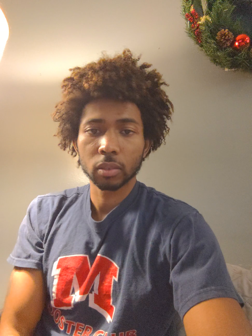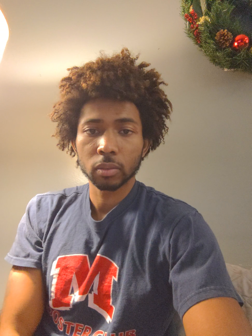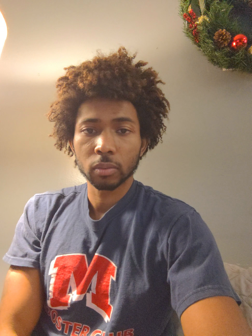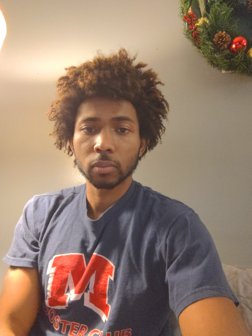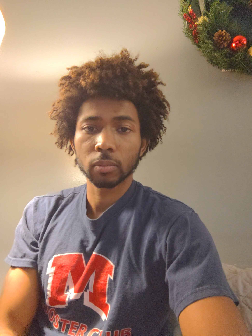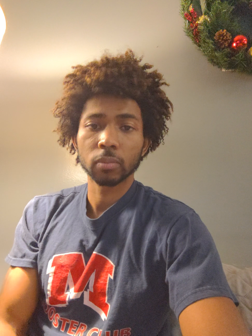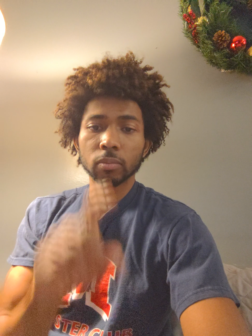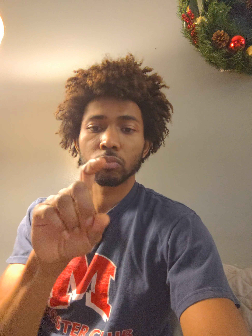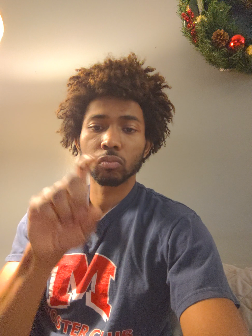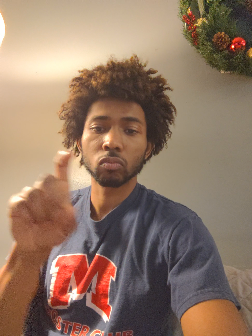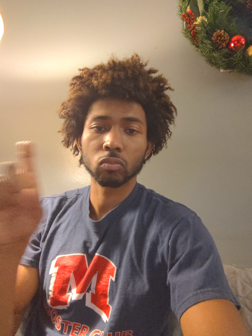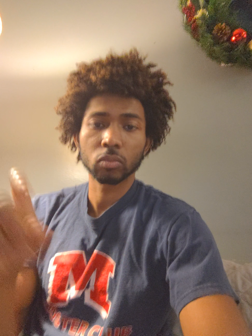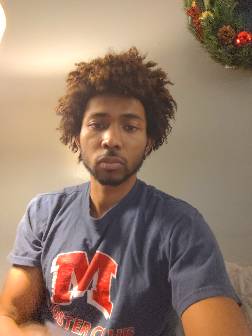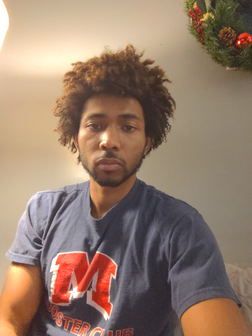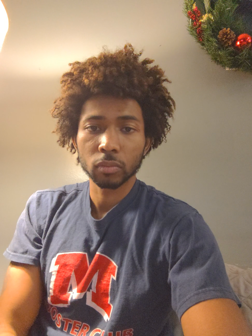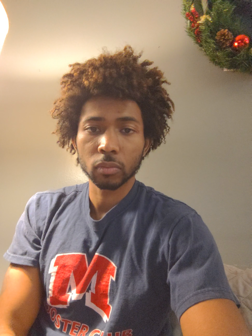closet